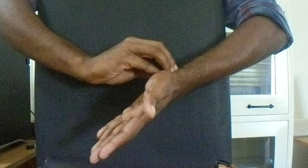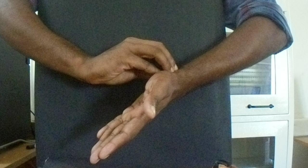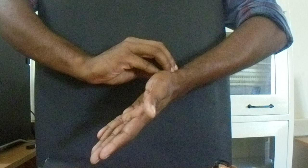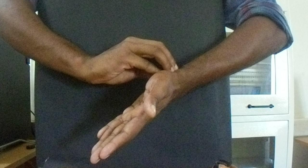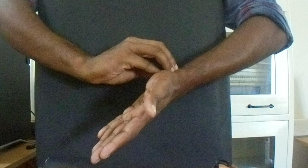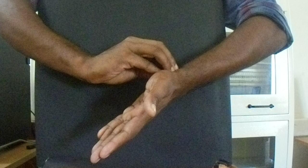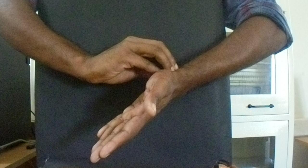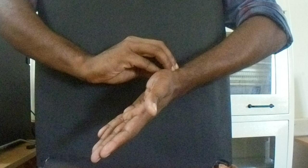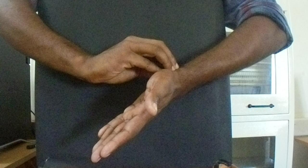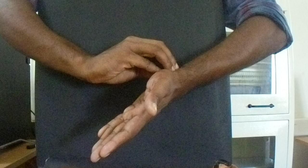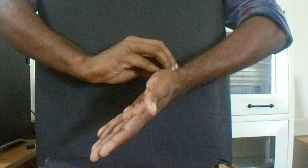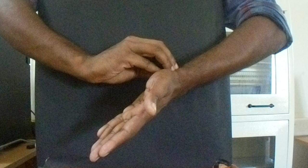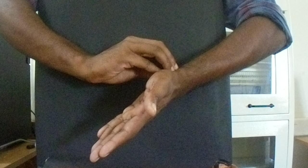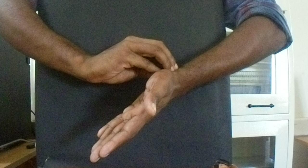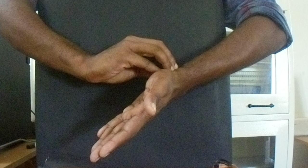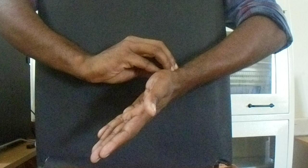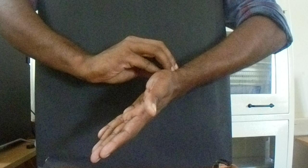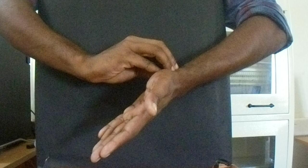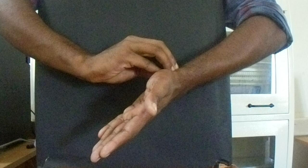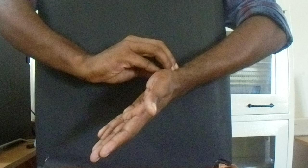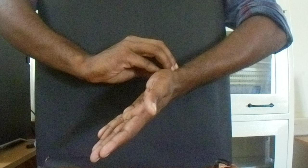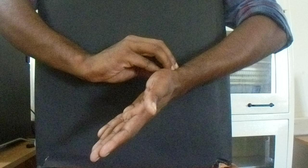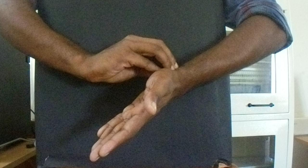doctor